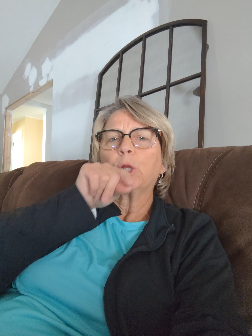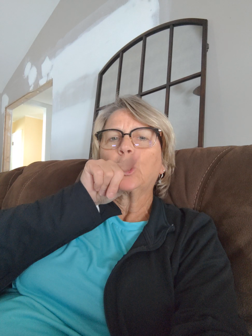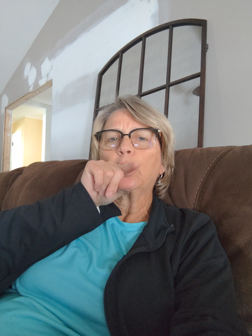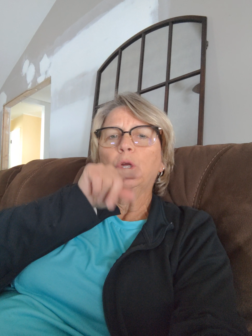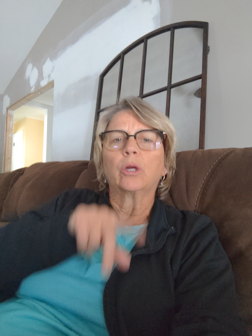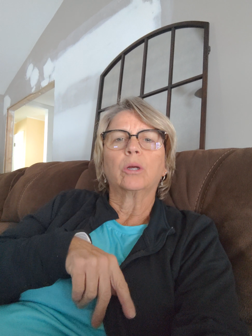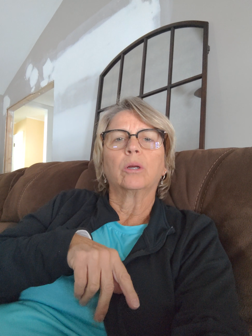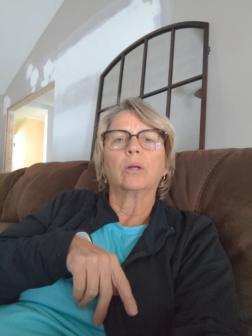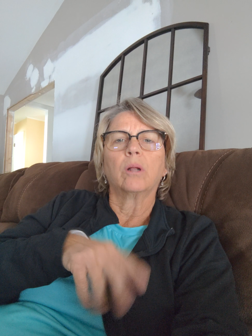bird